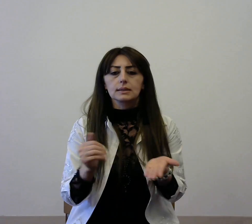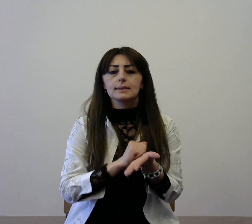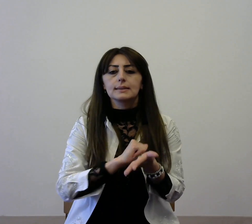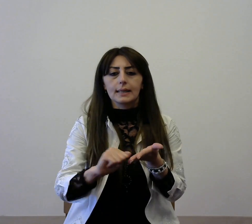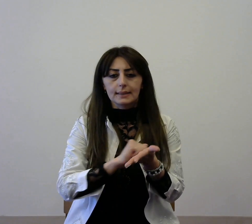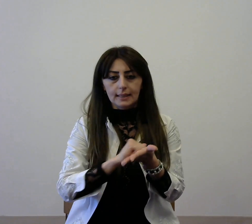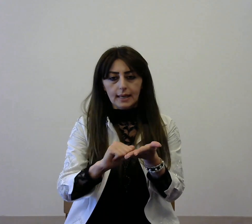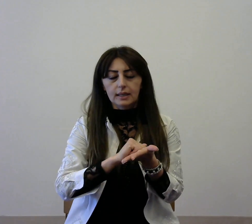sənəd